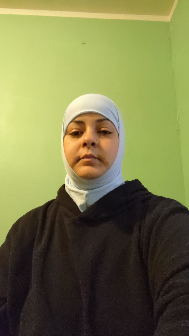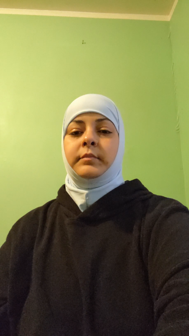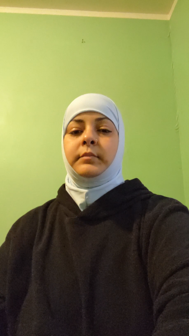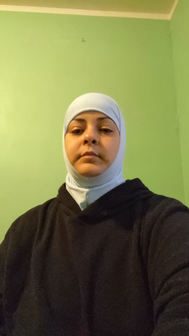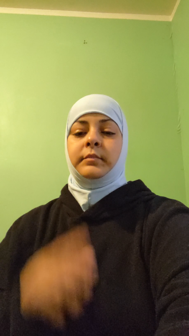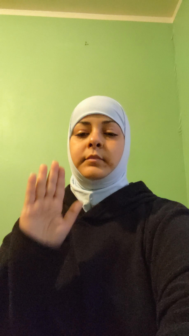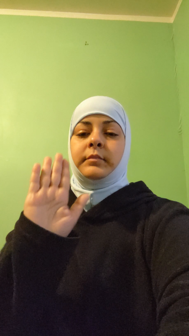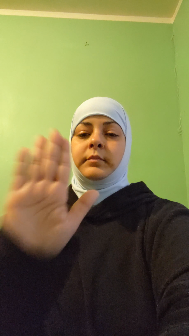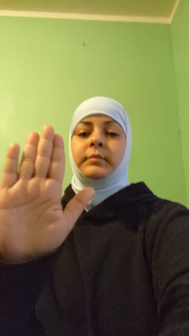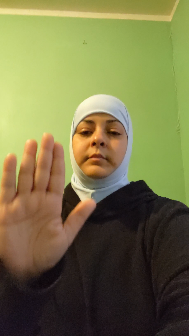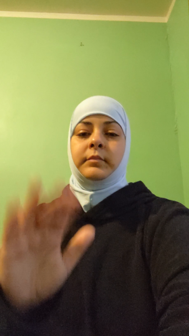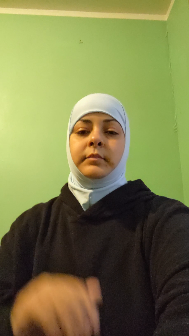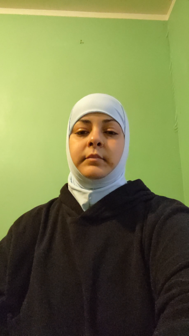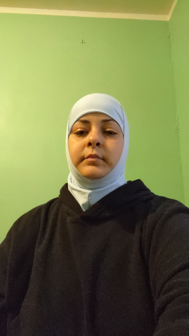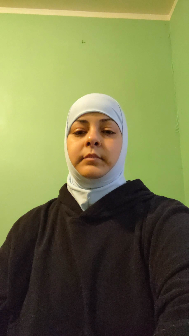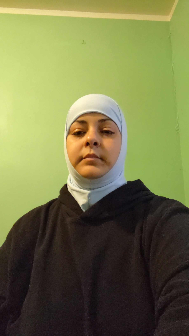push